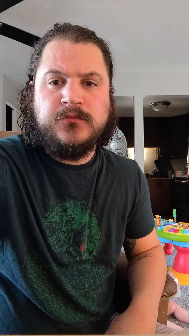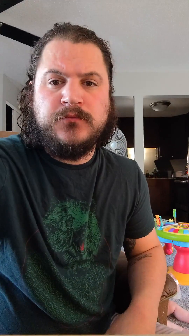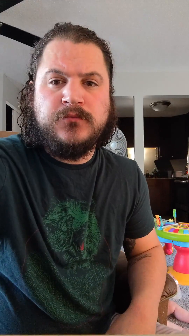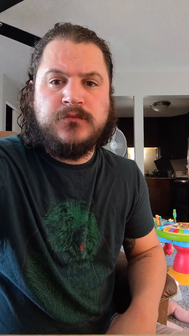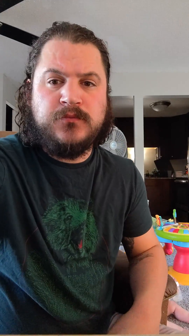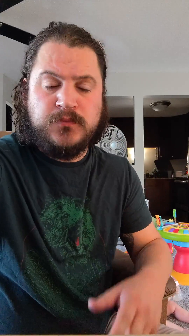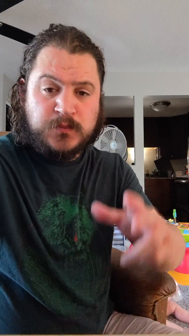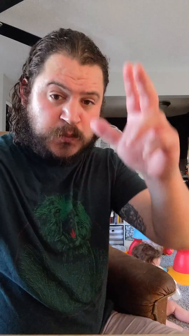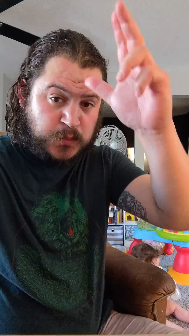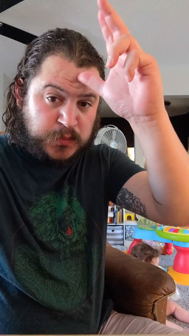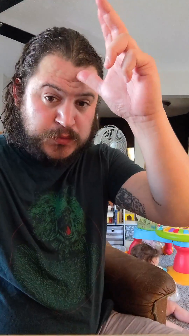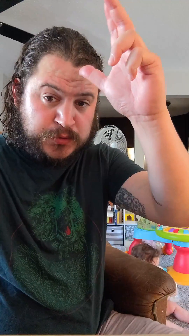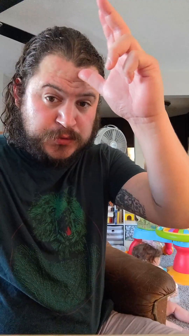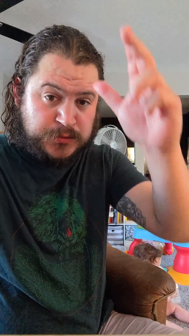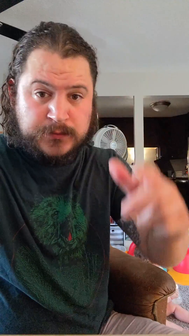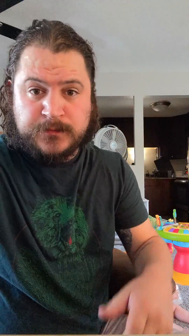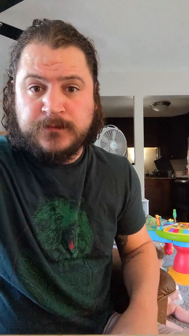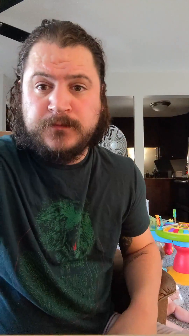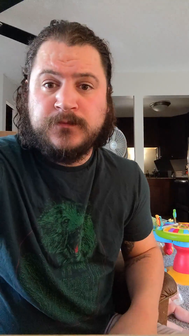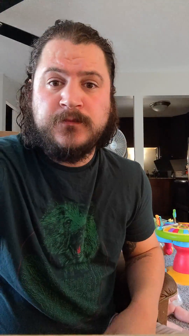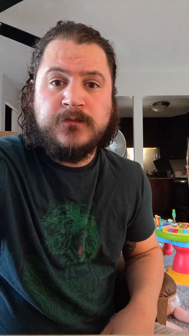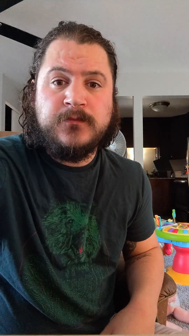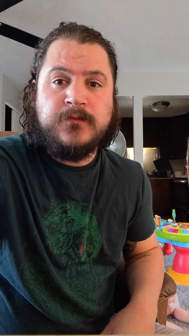rooster